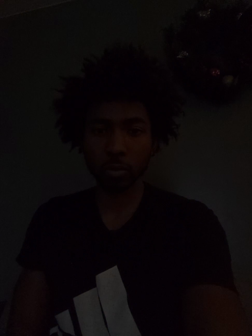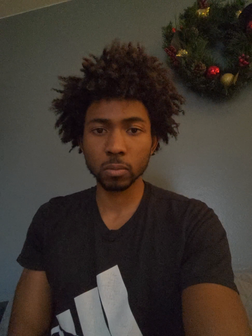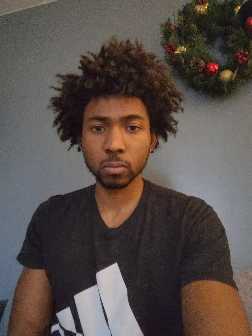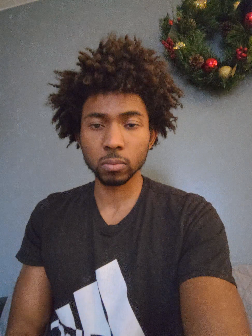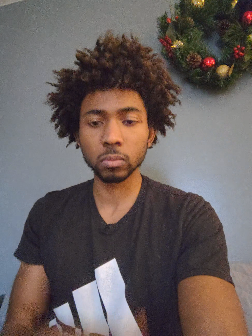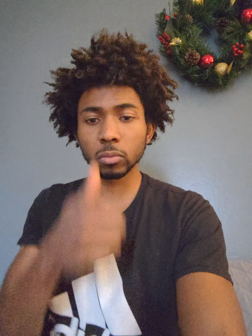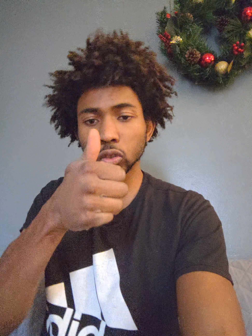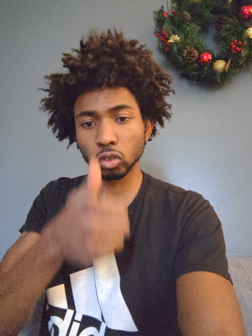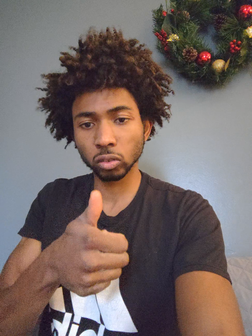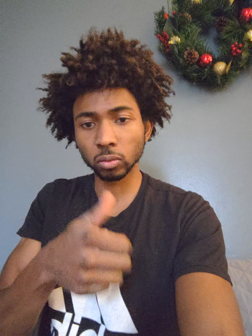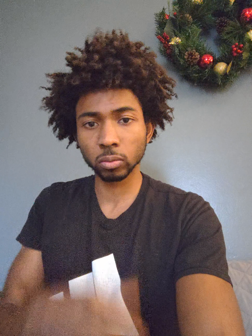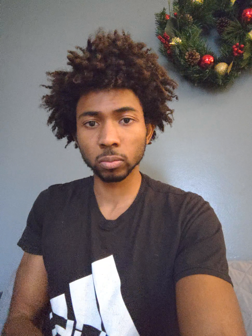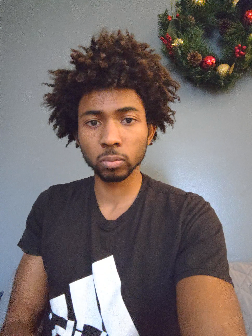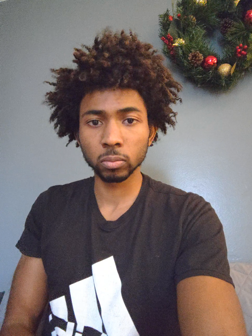every